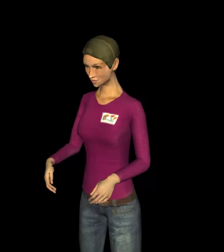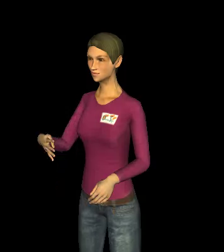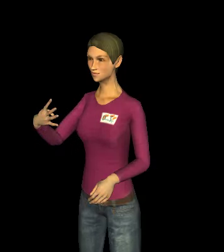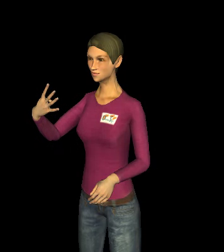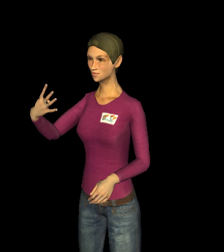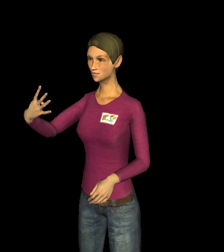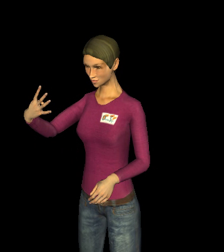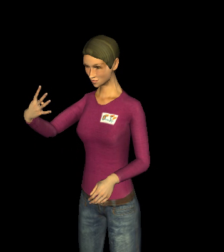4